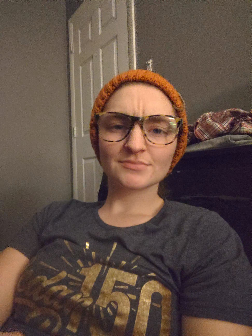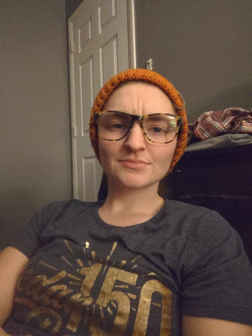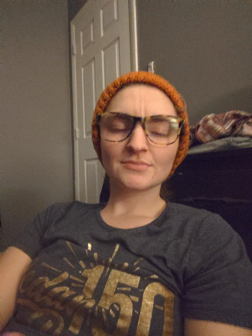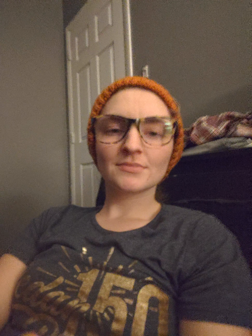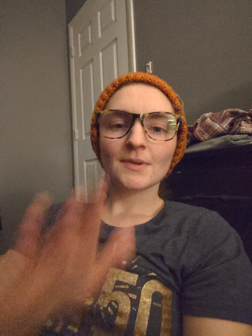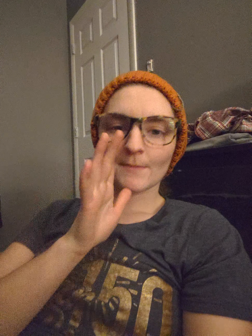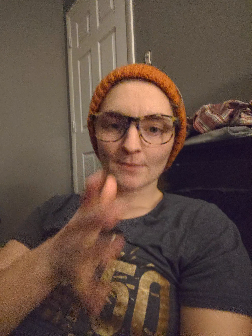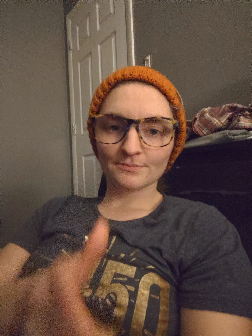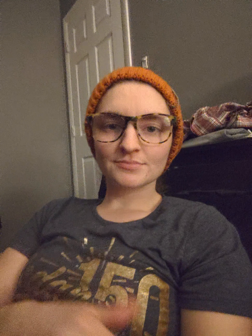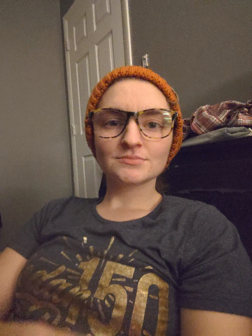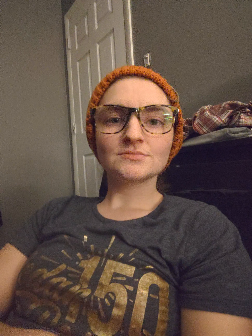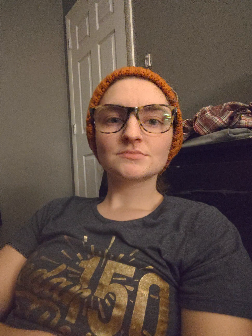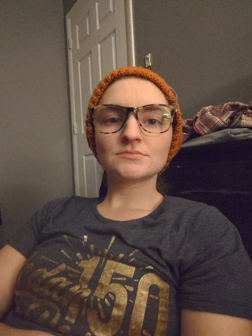grandma